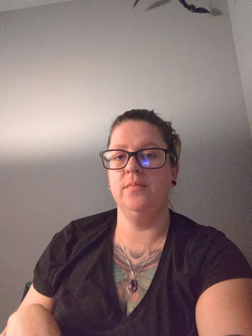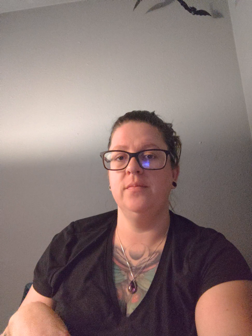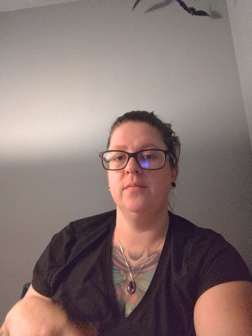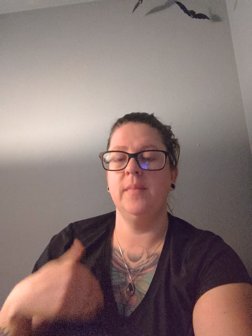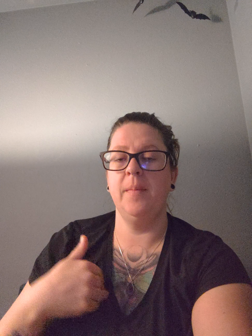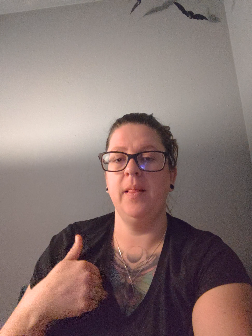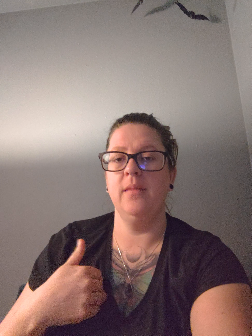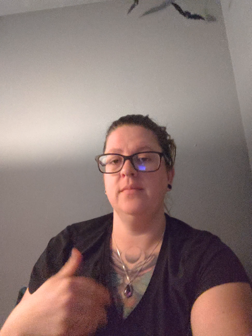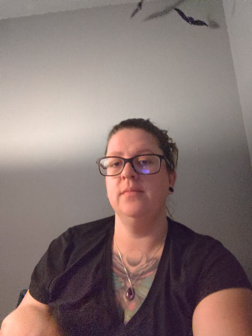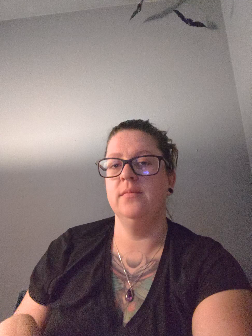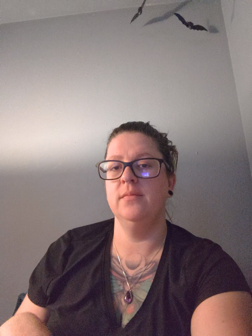animal